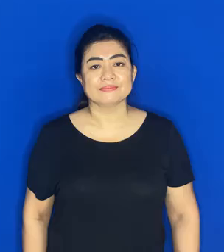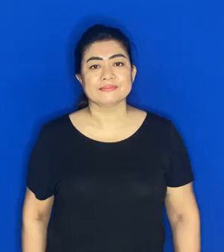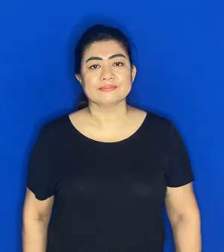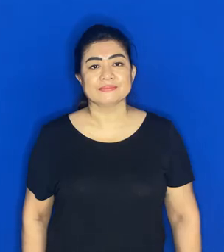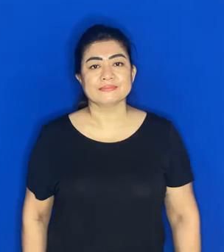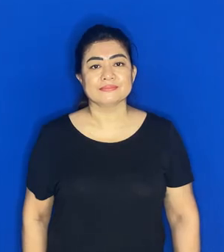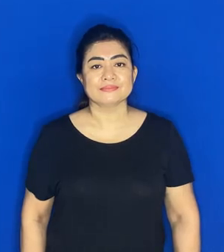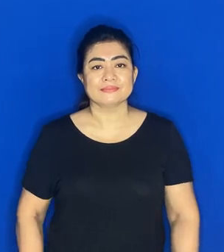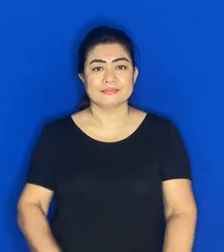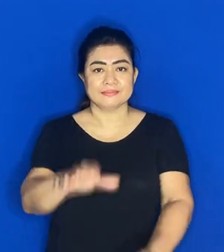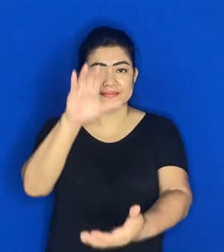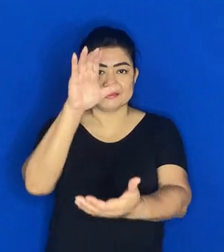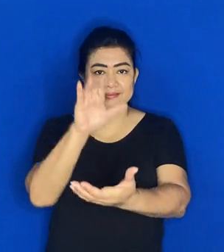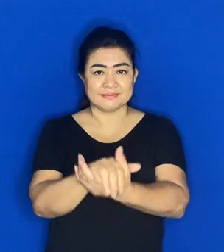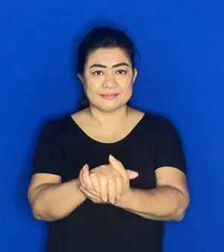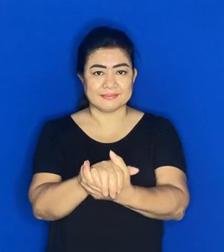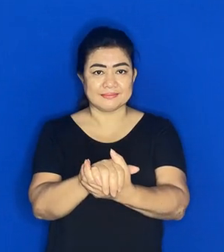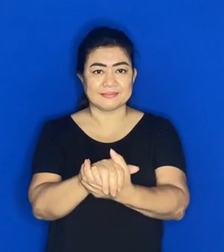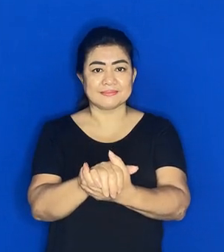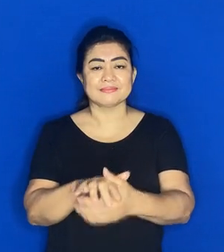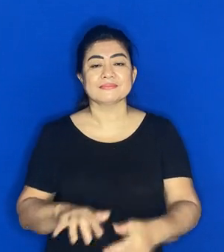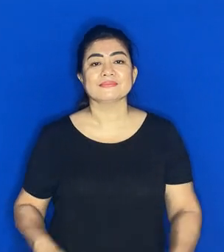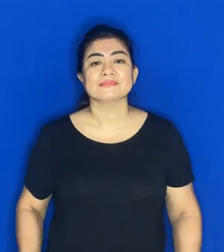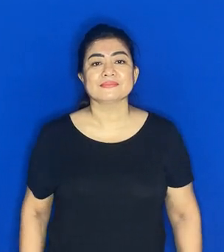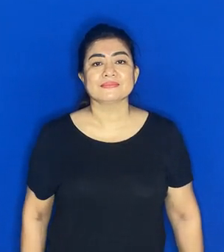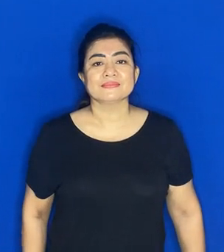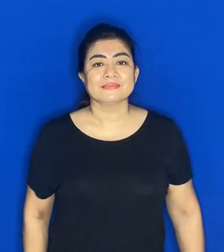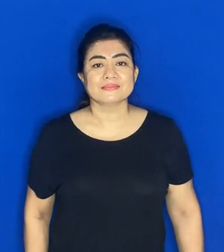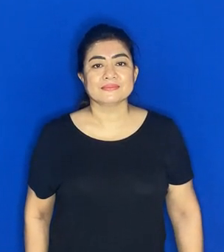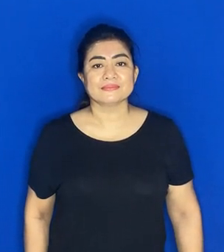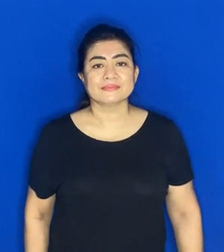married